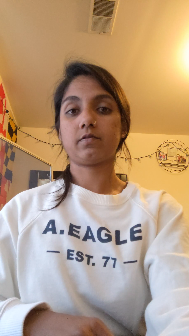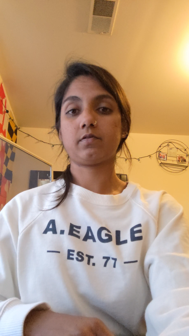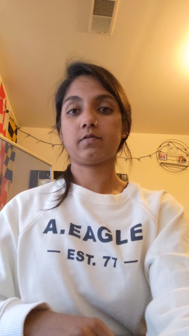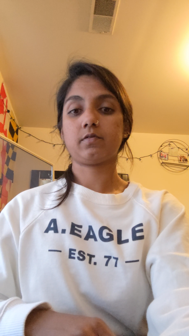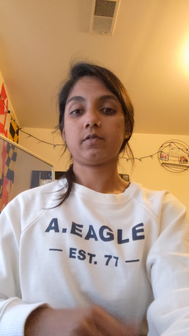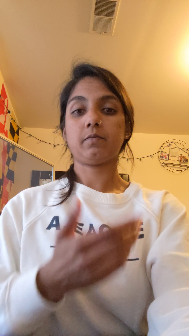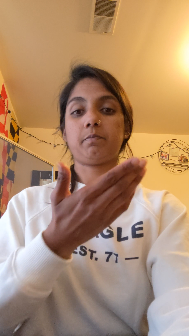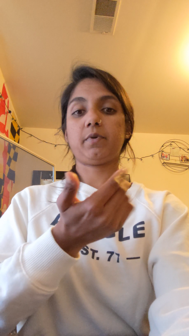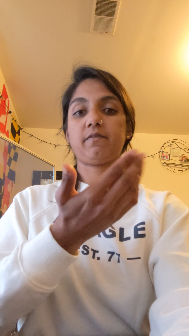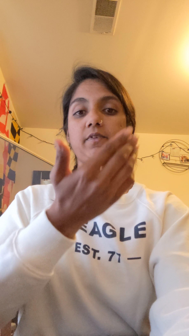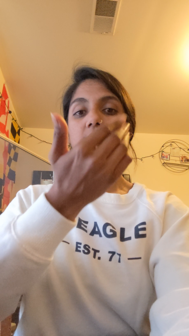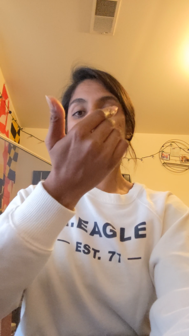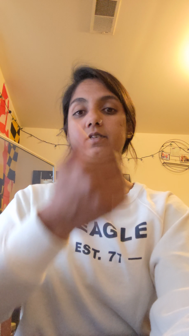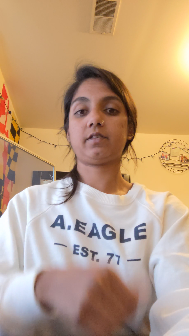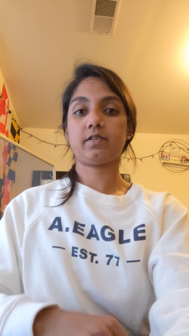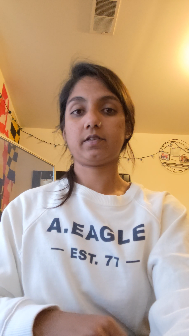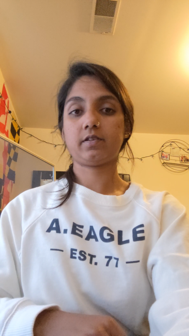butterfly